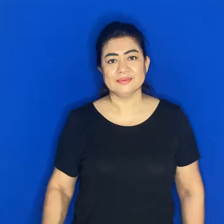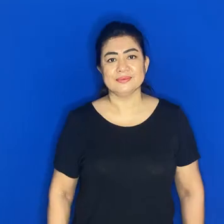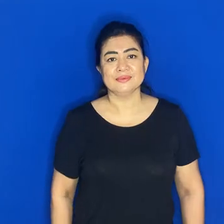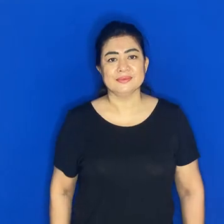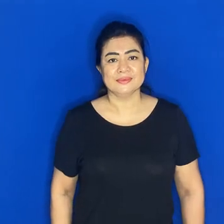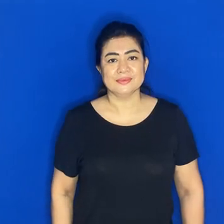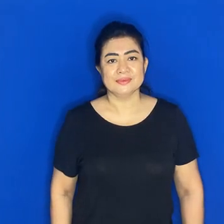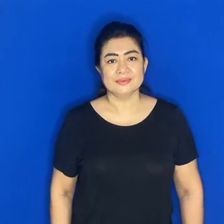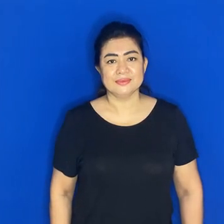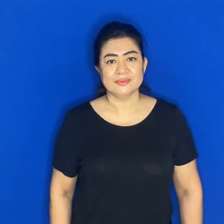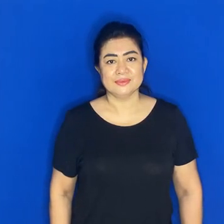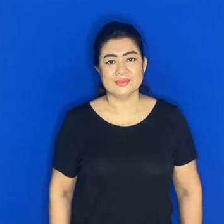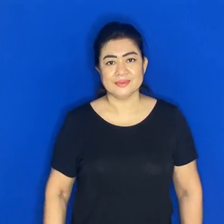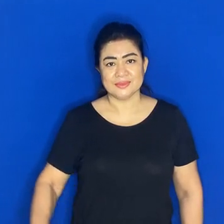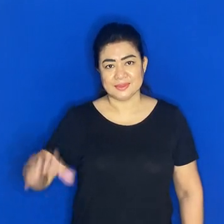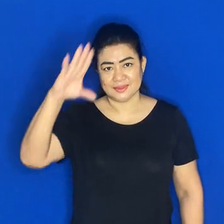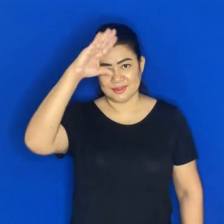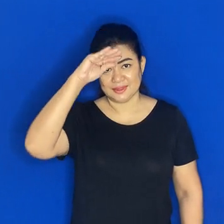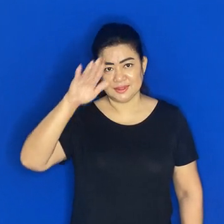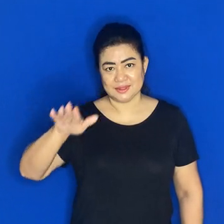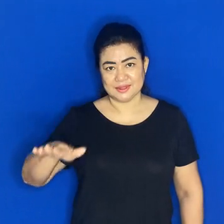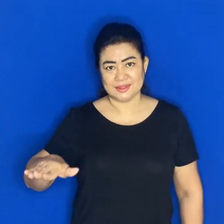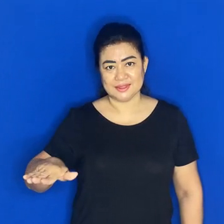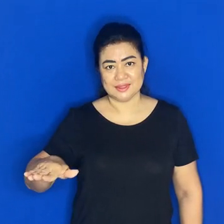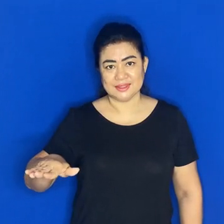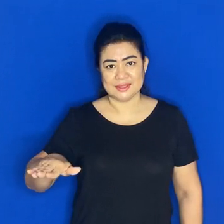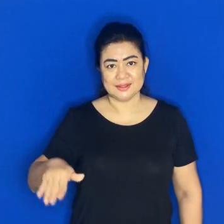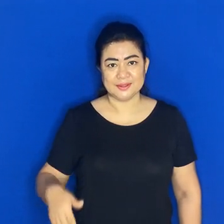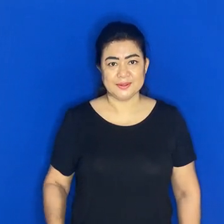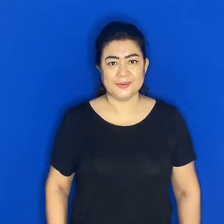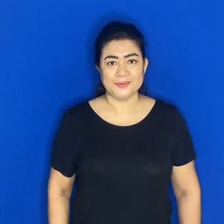boy